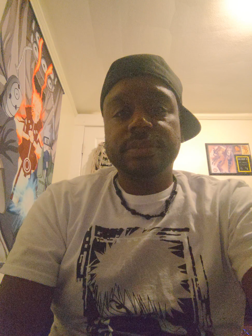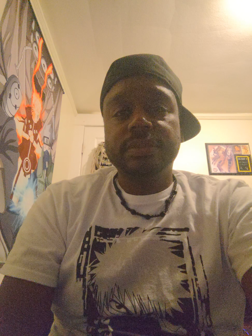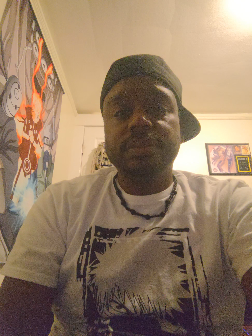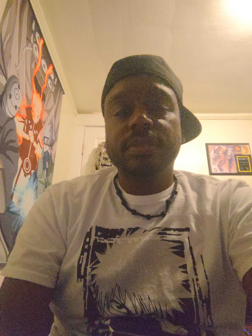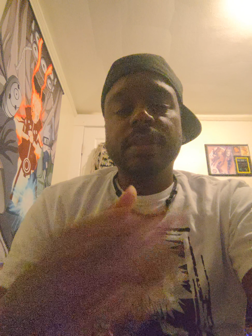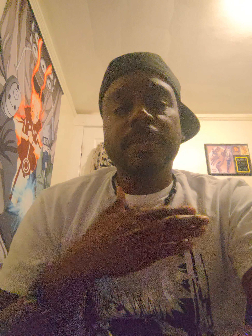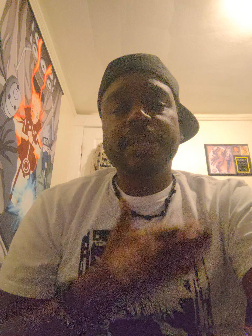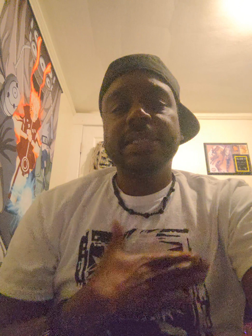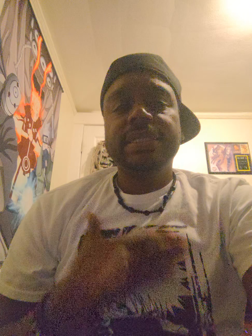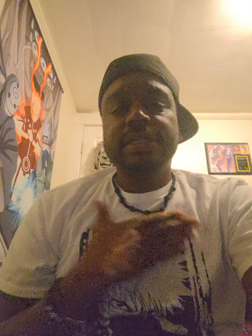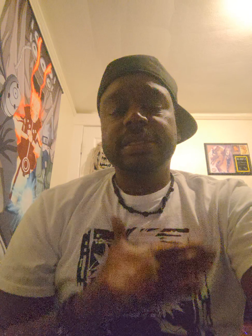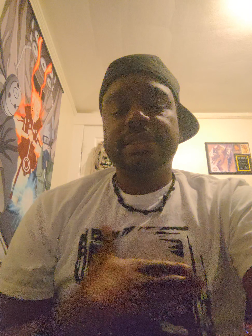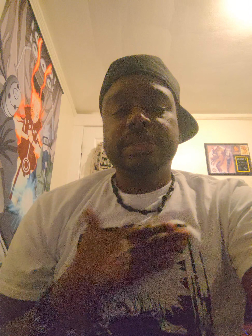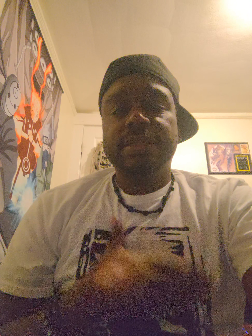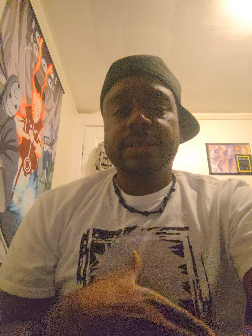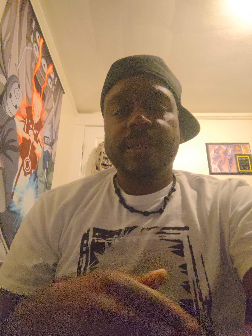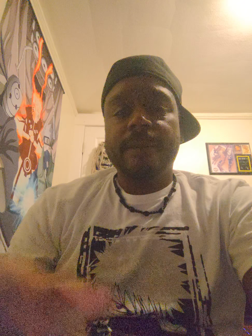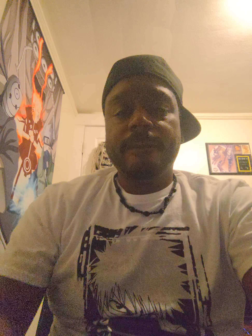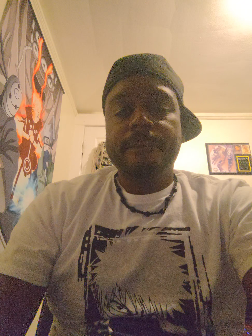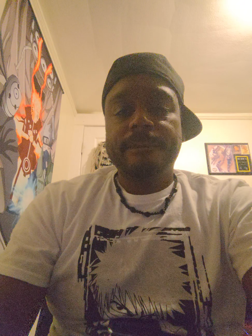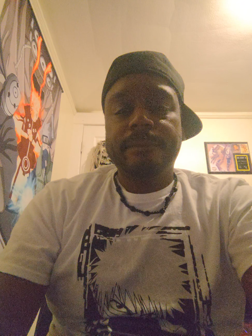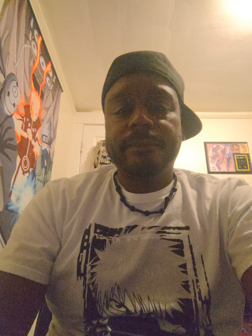please